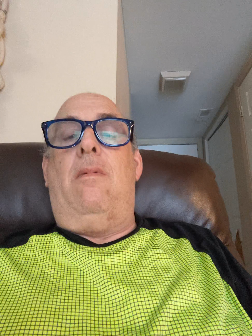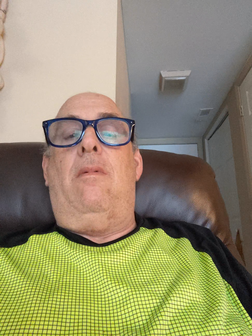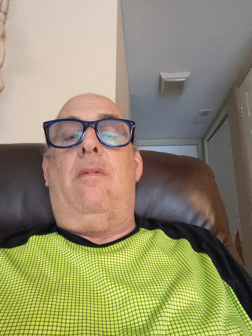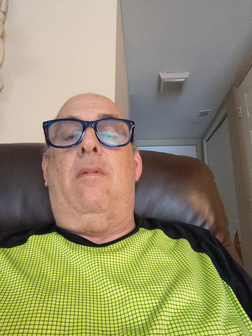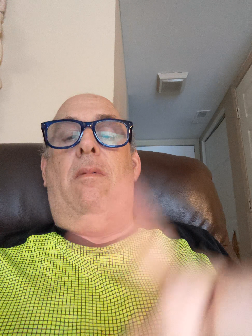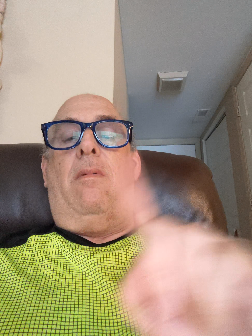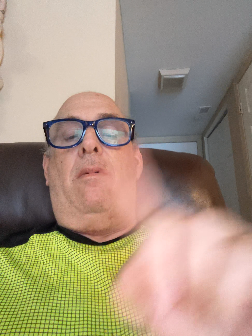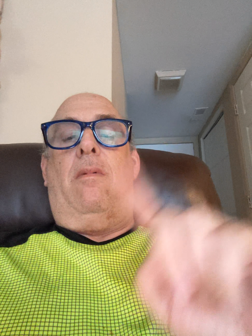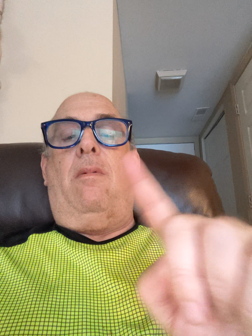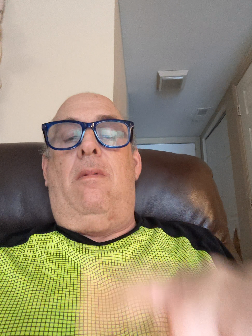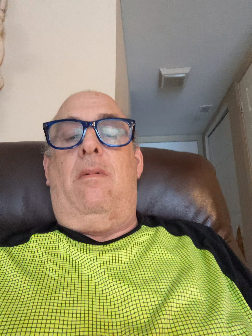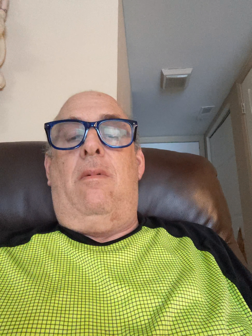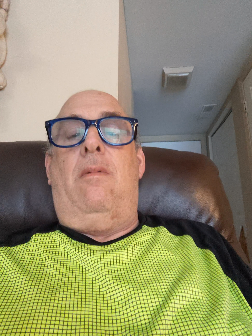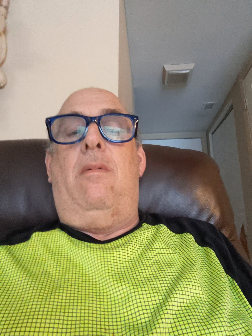where